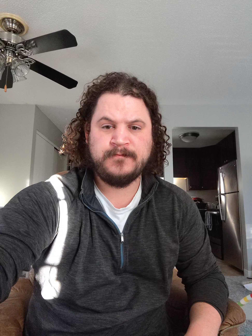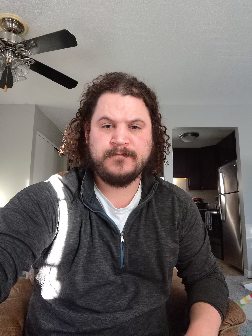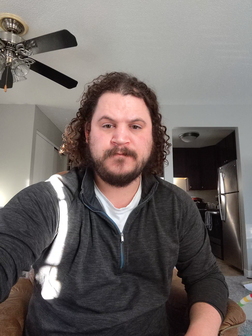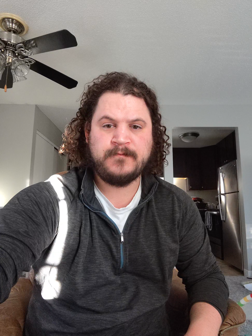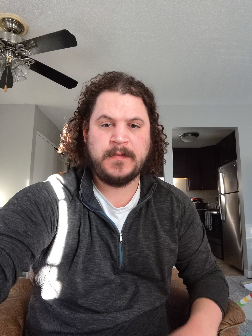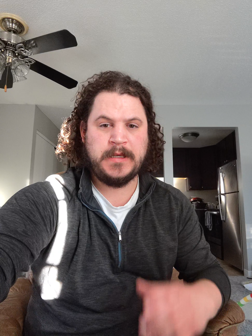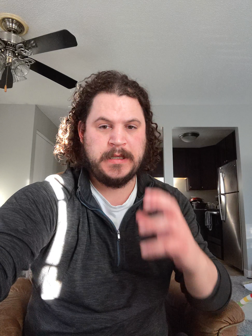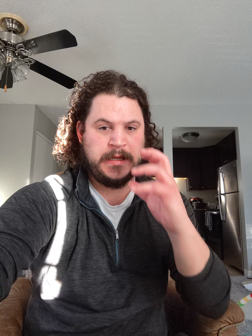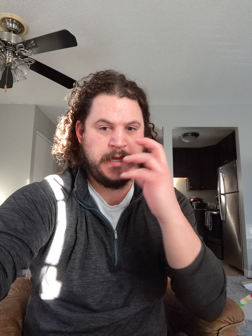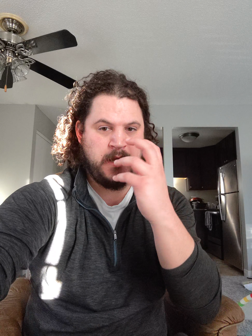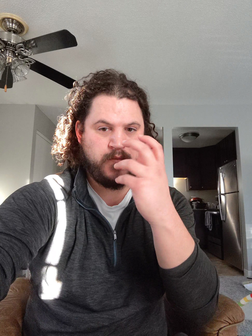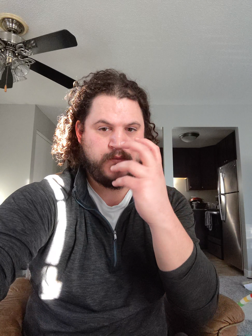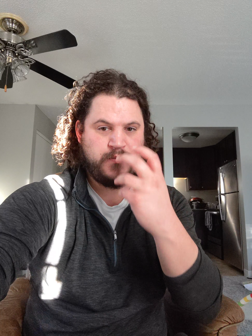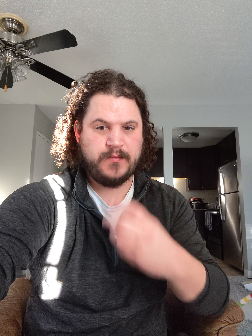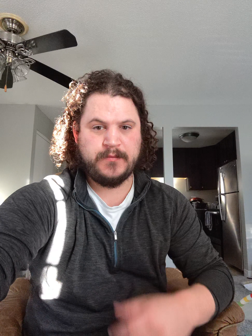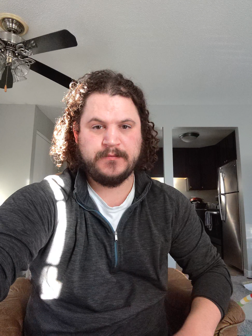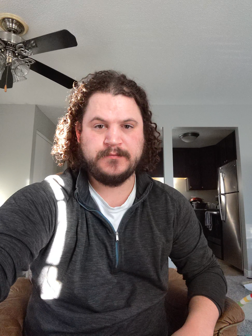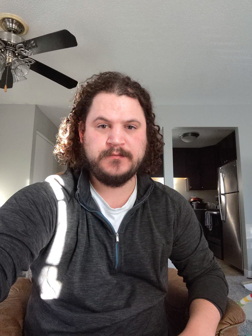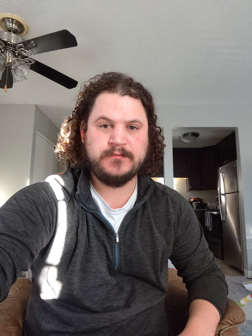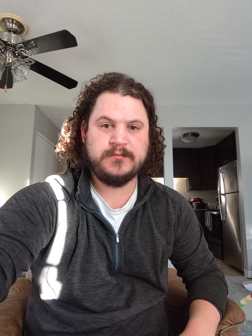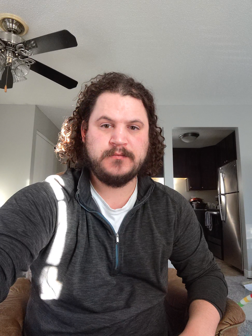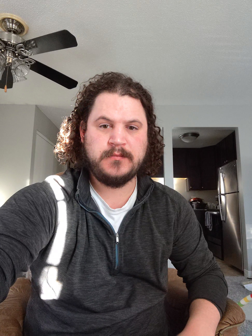clown